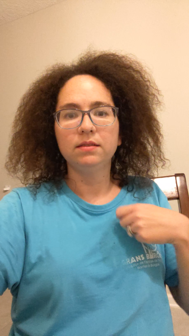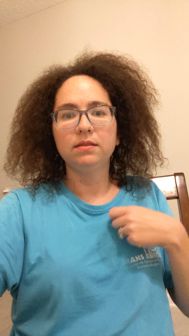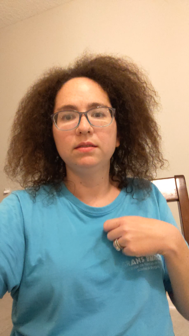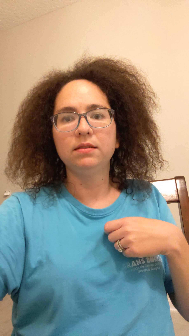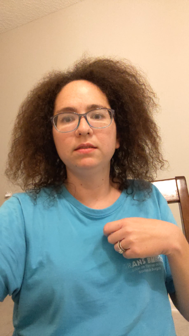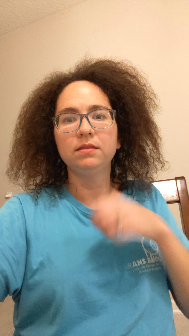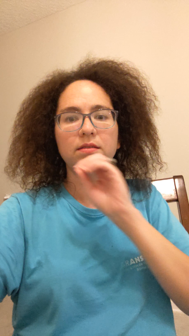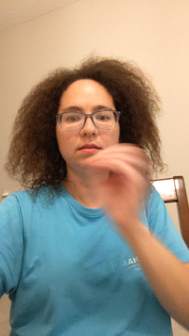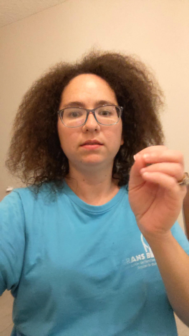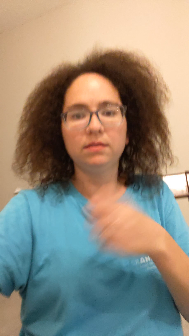none